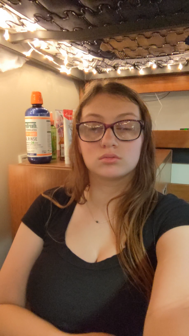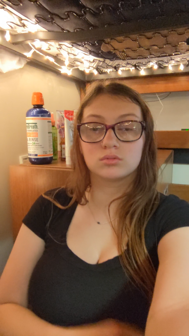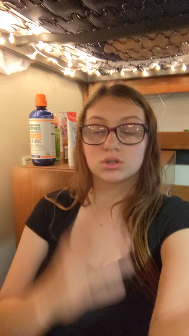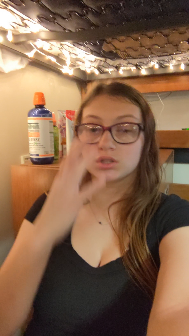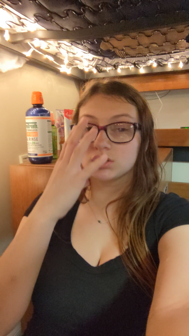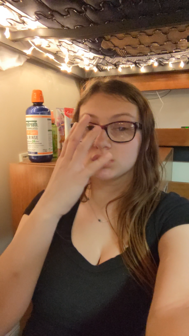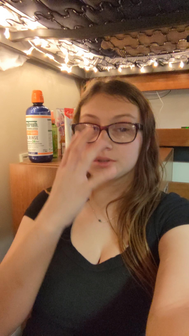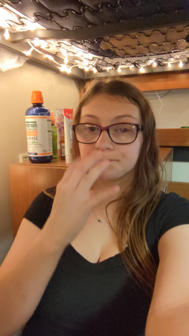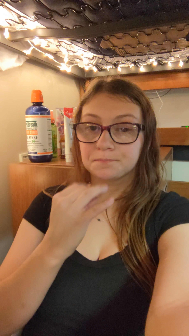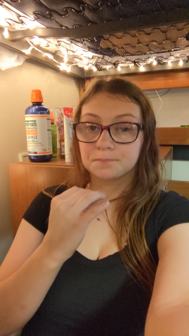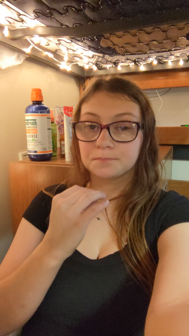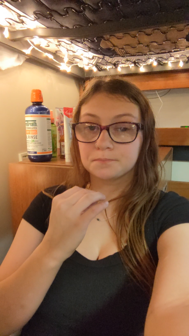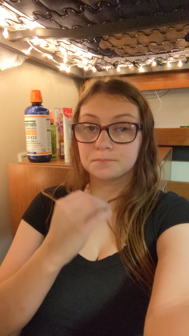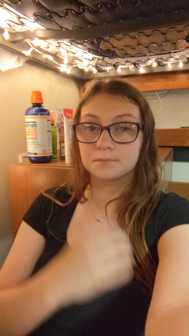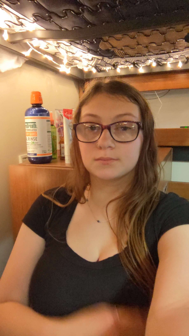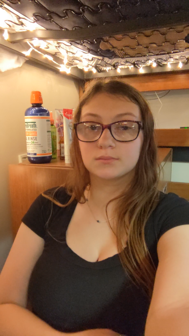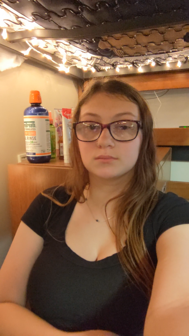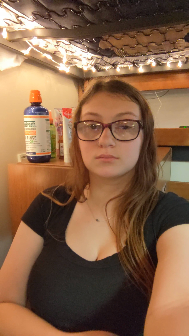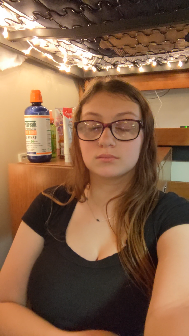asleep